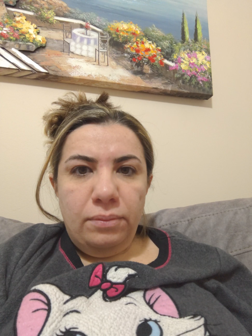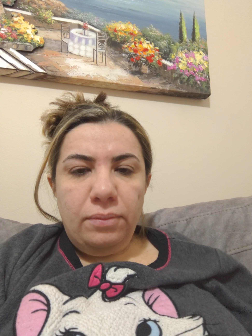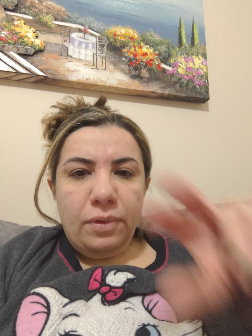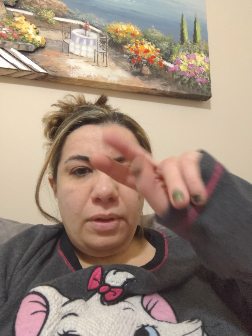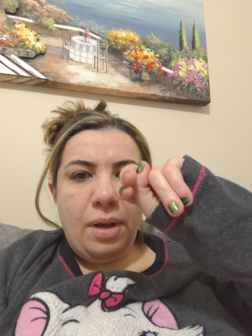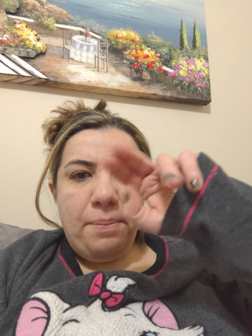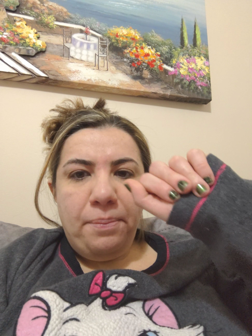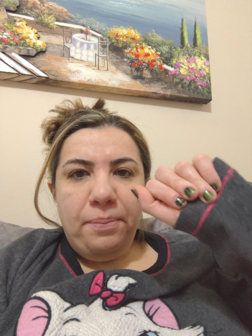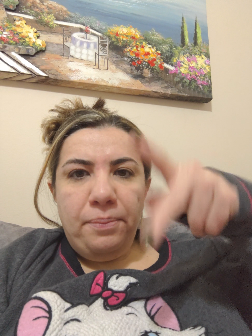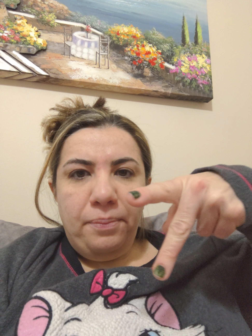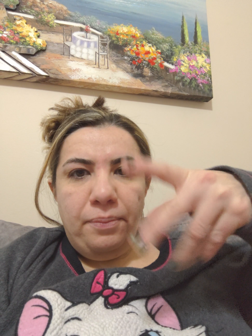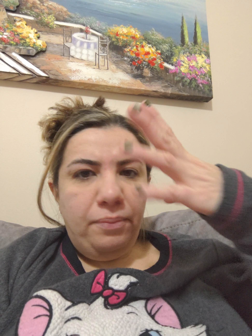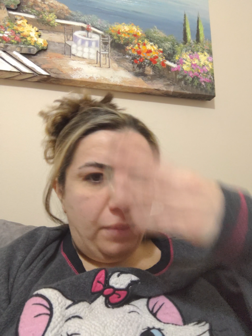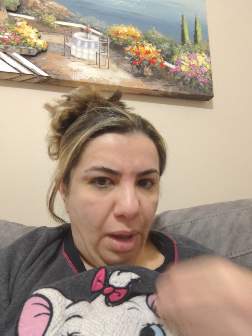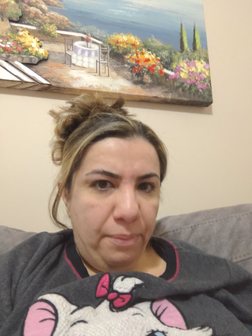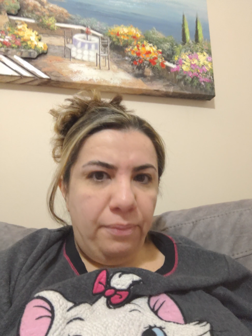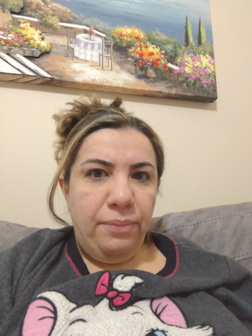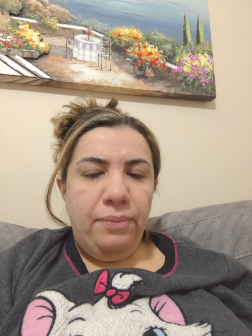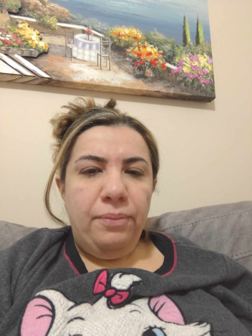nap